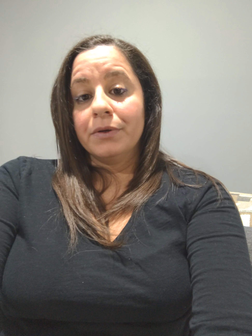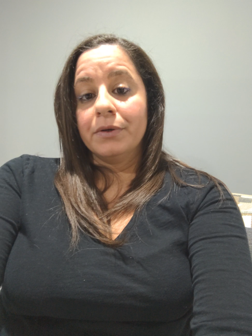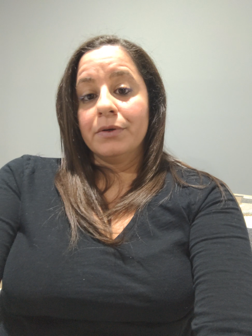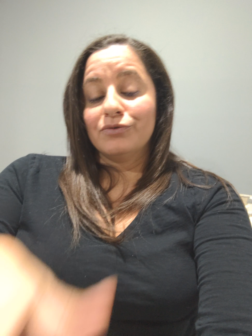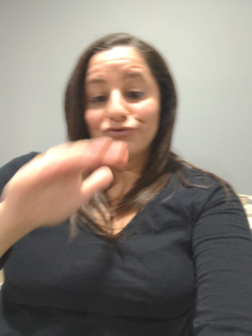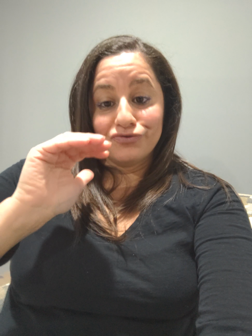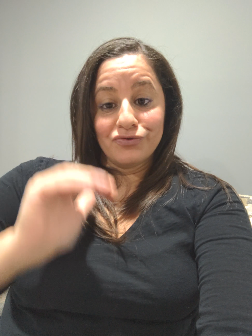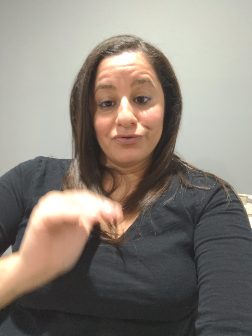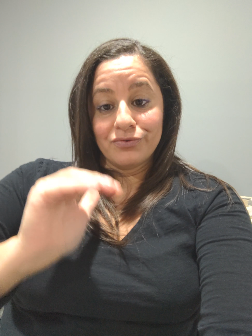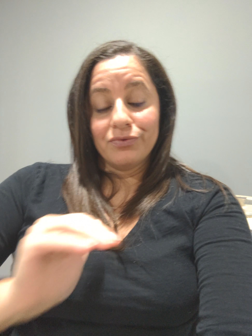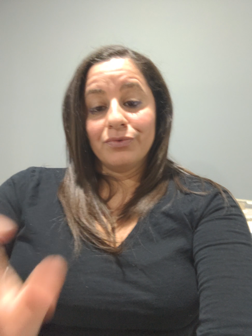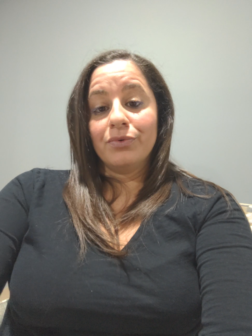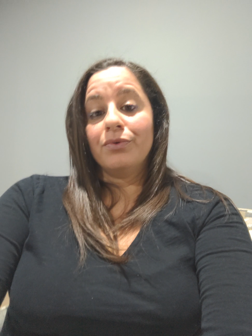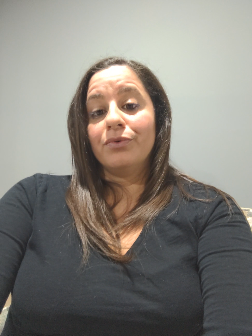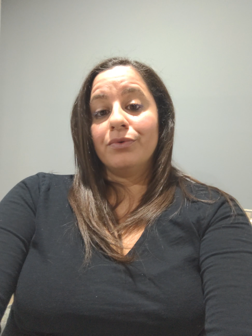child